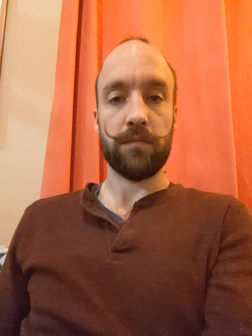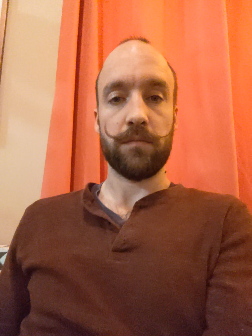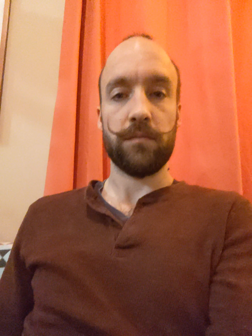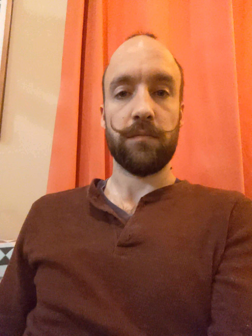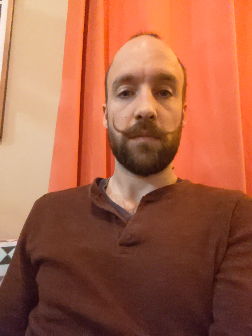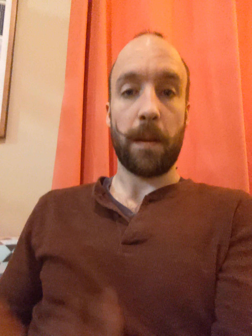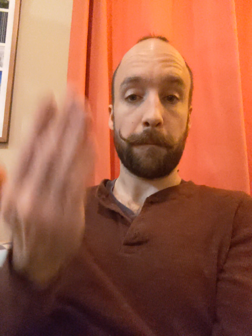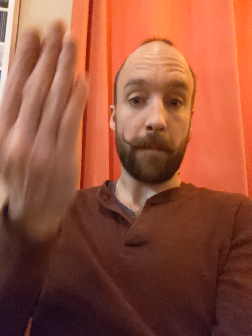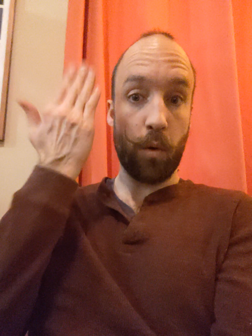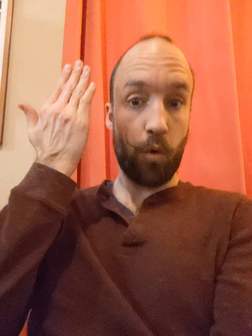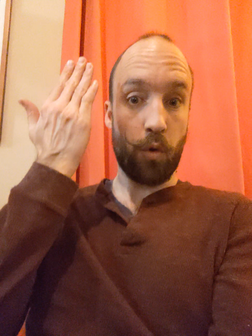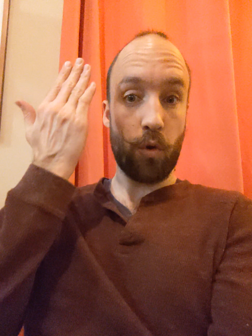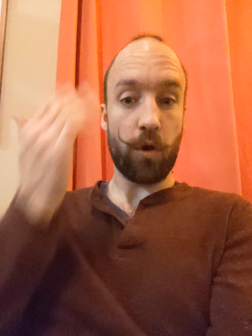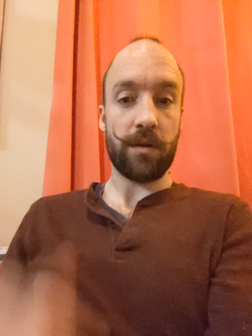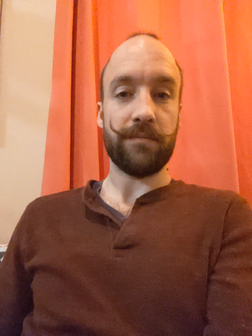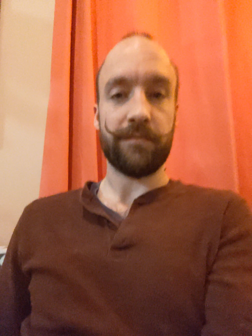morning